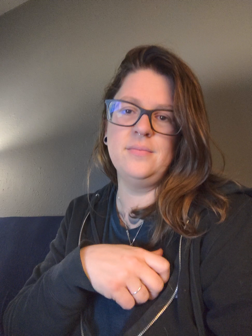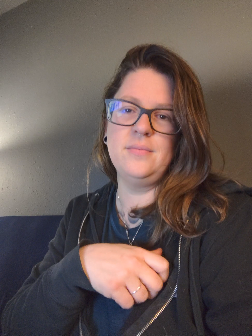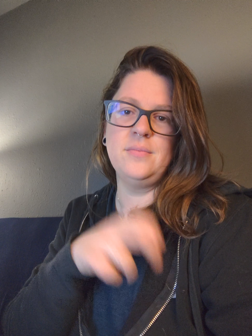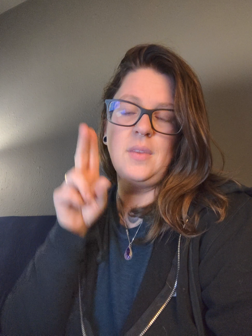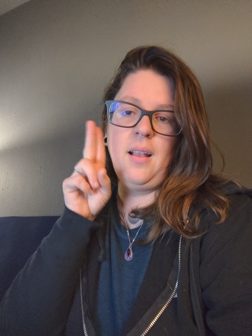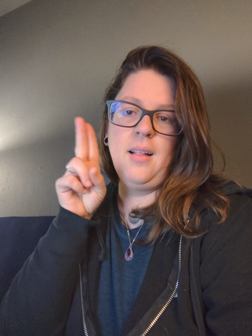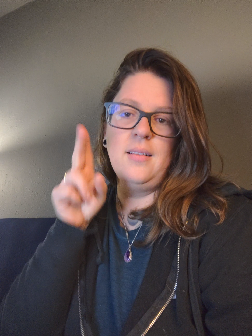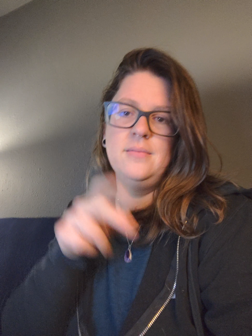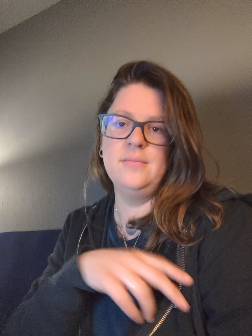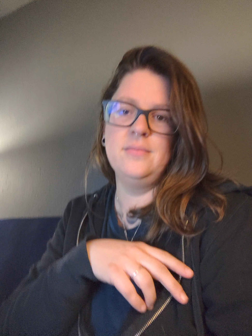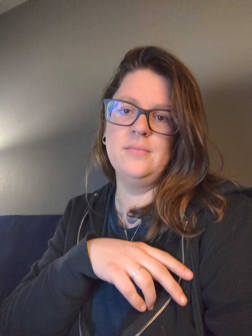uncle